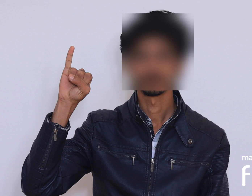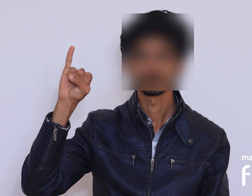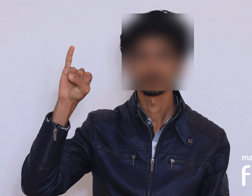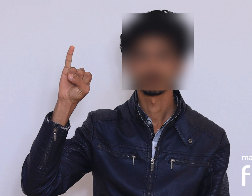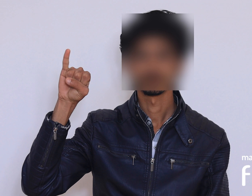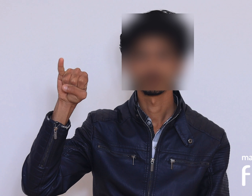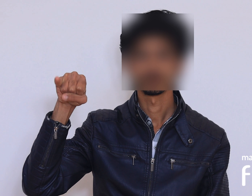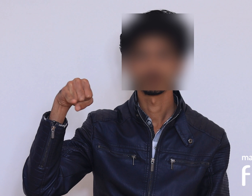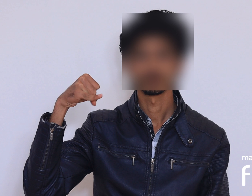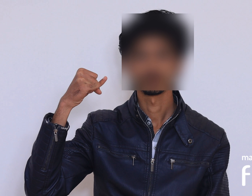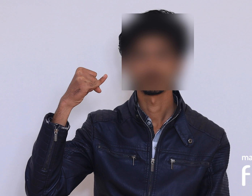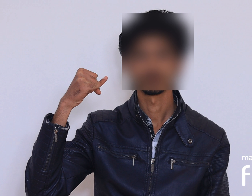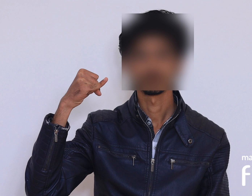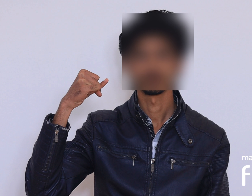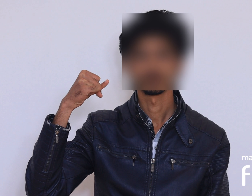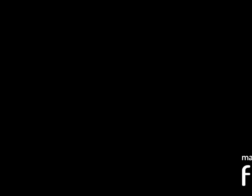ج